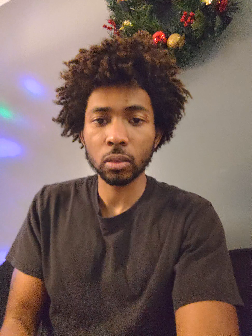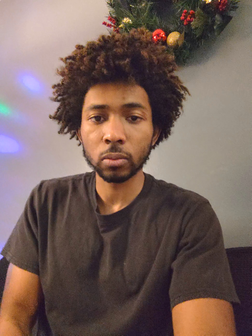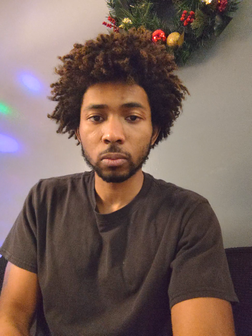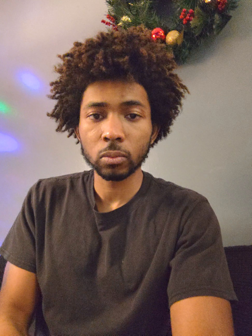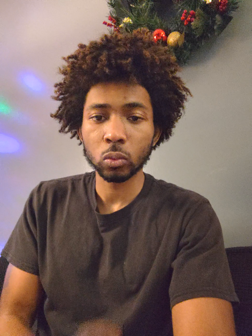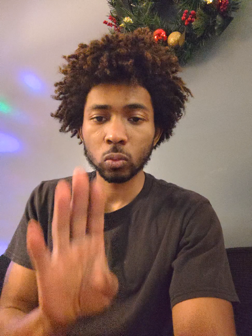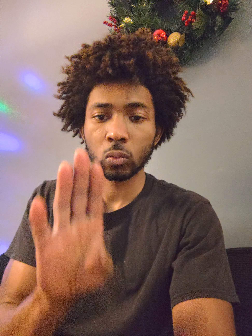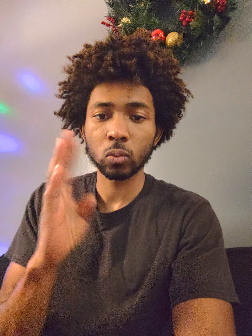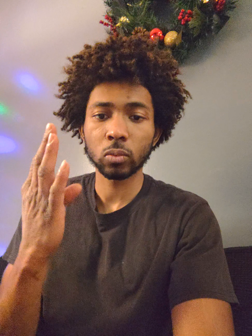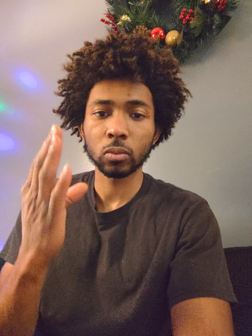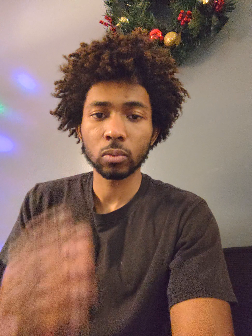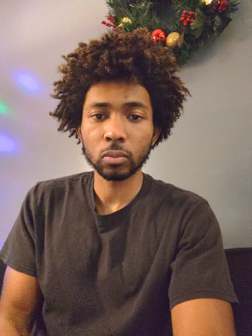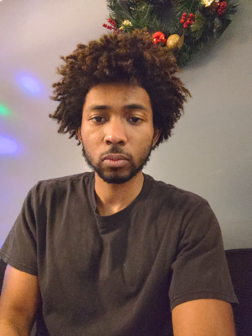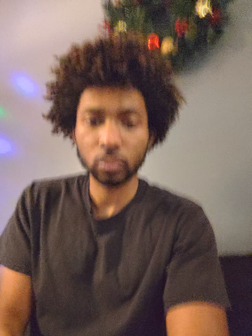open